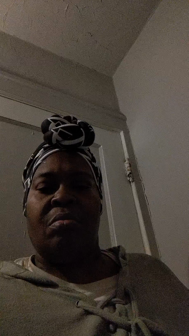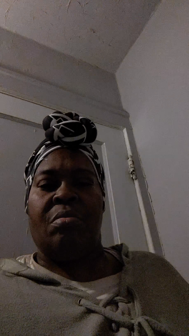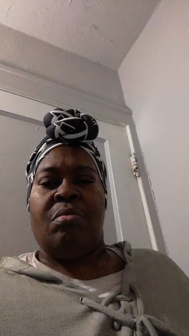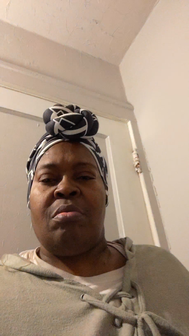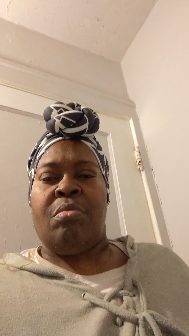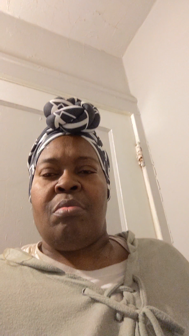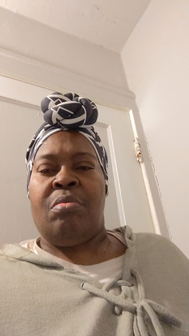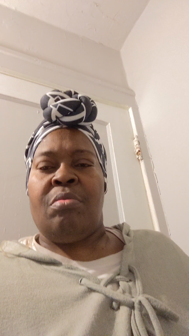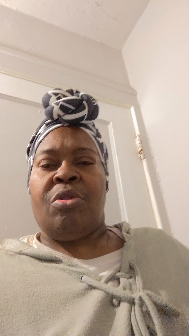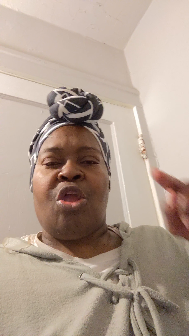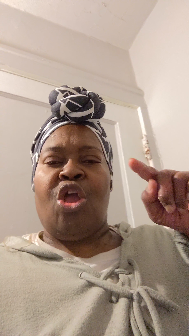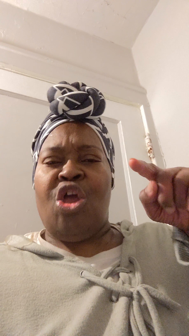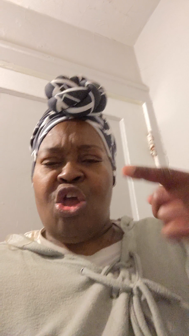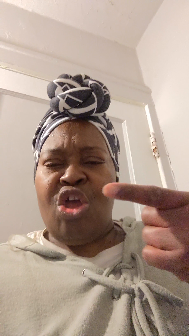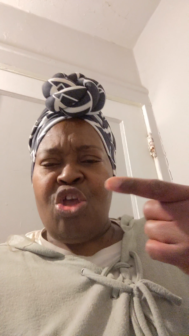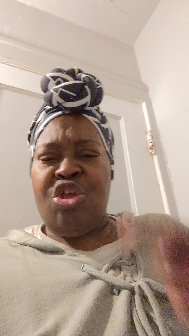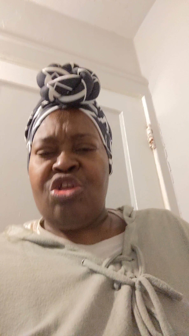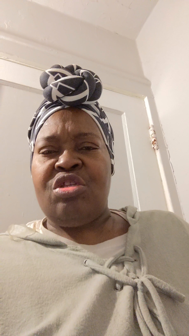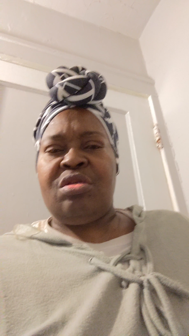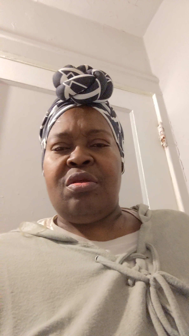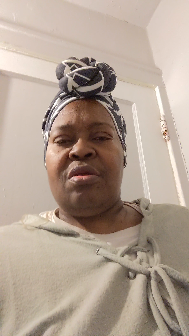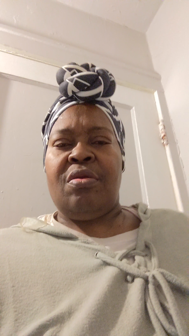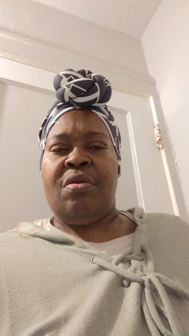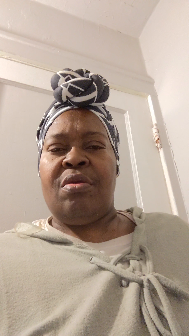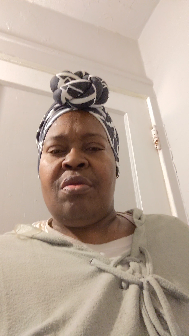hurt